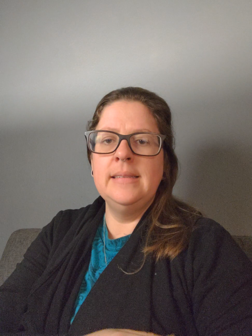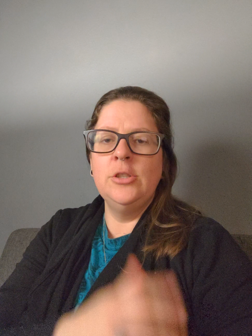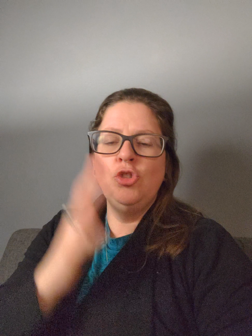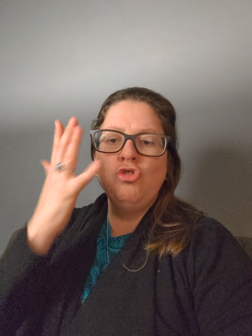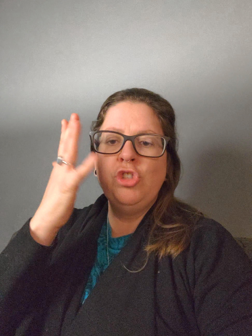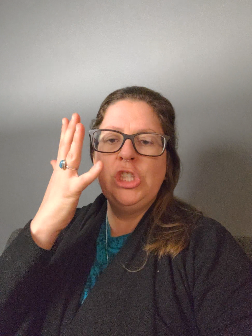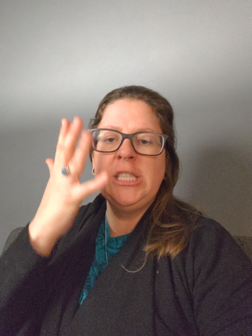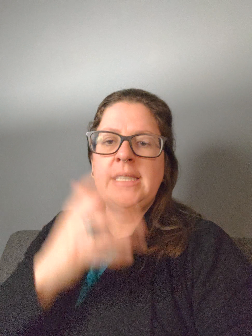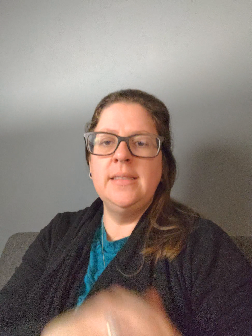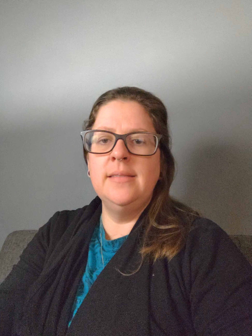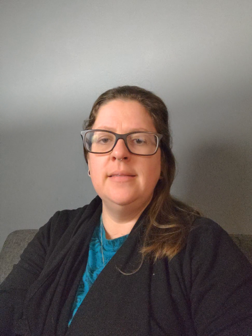tree